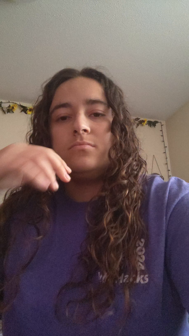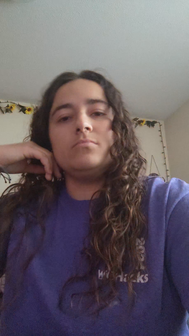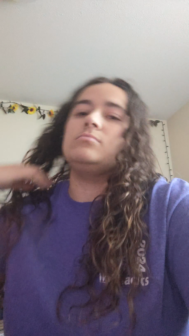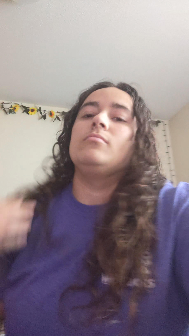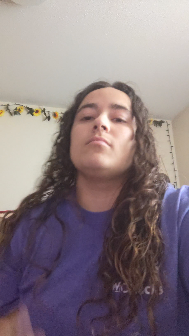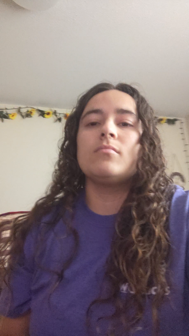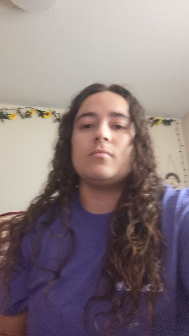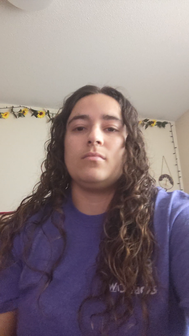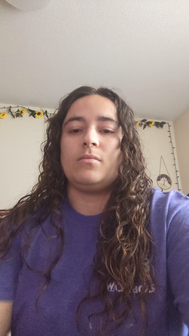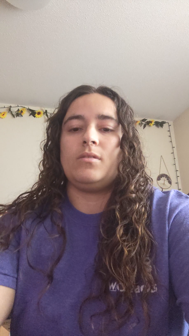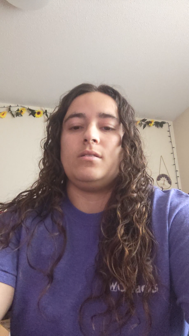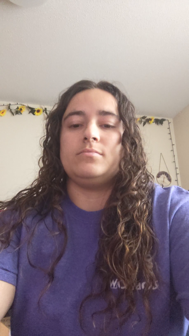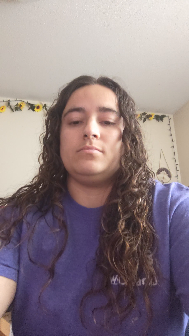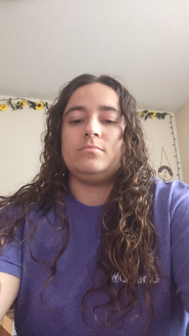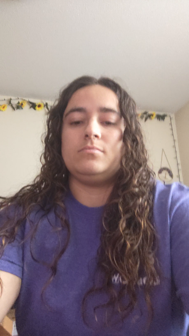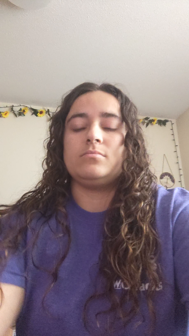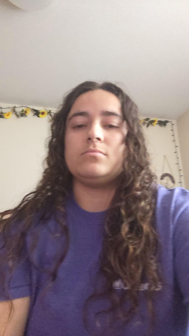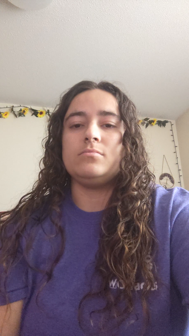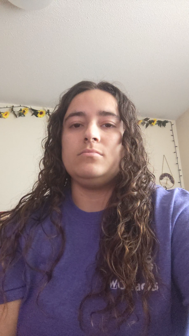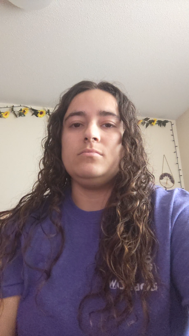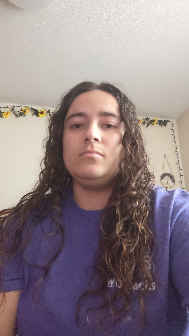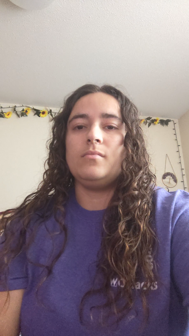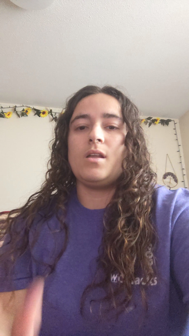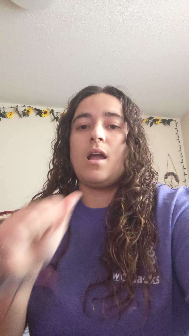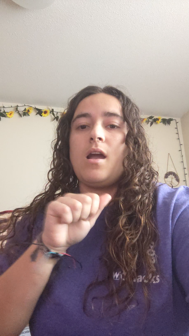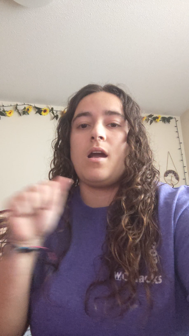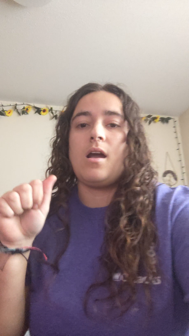a